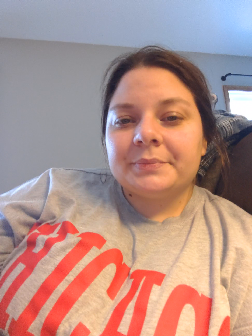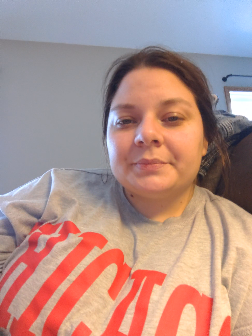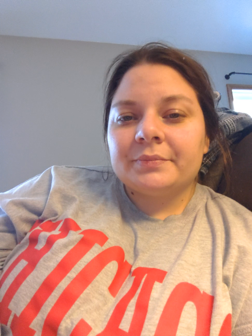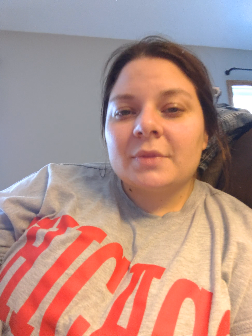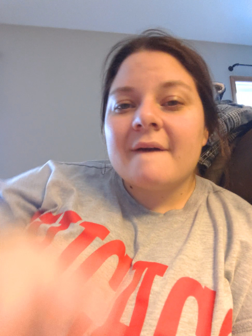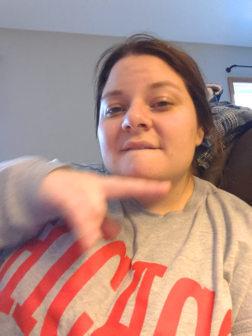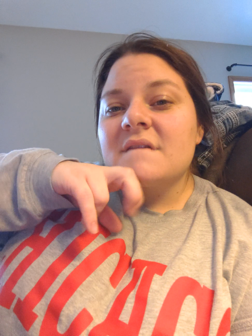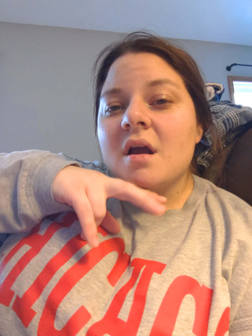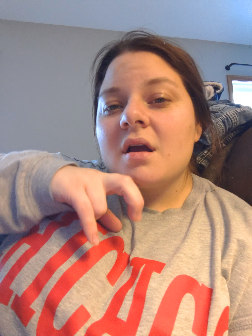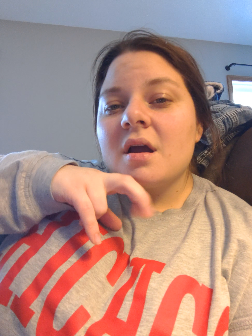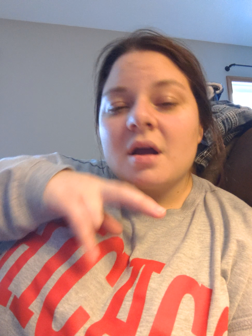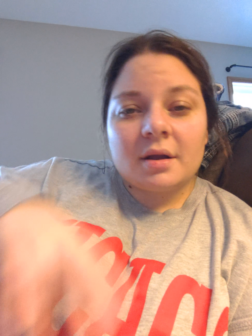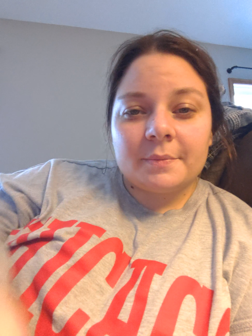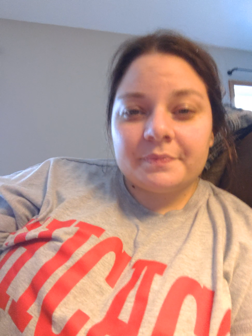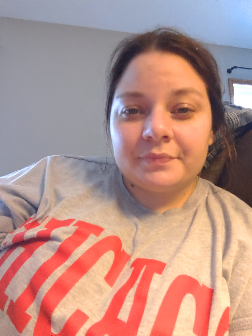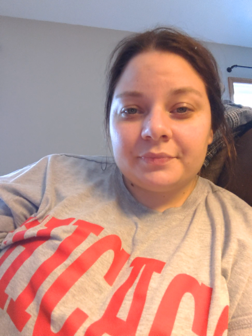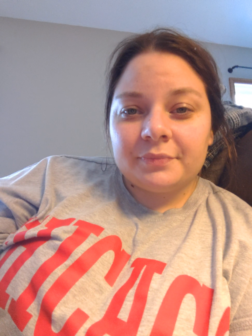frog